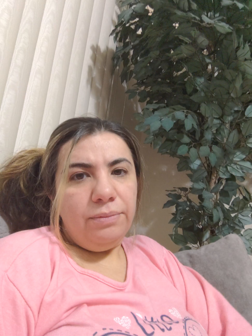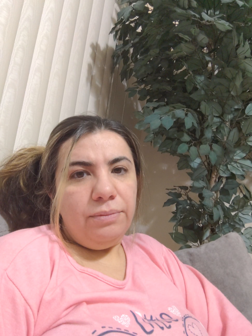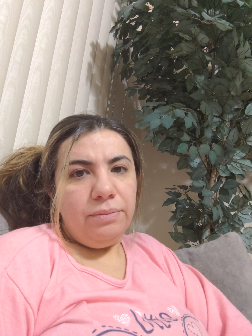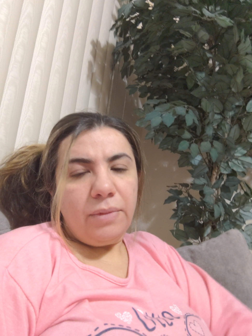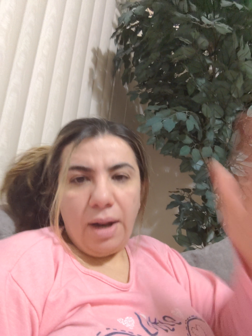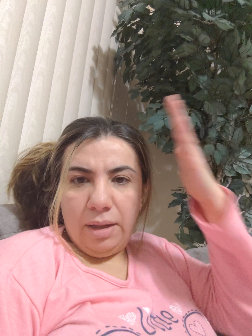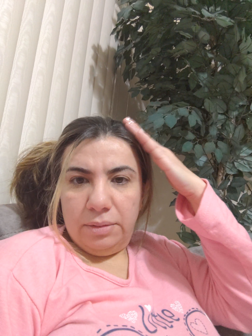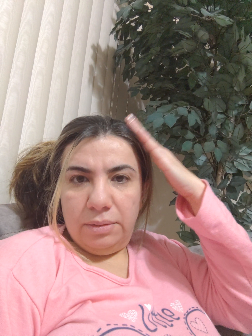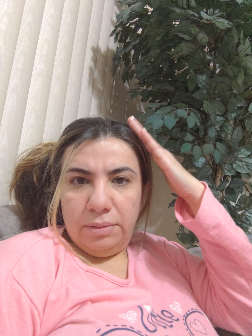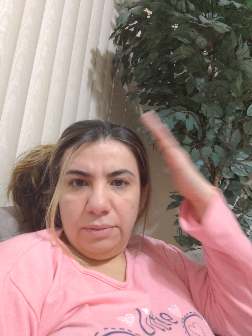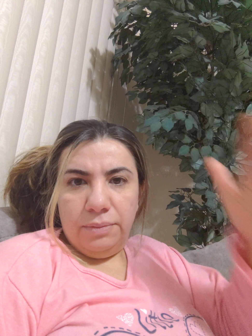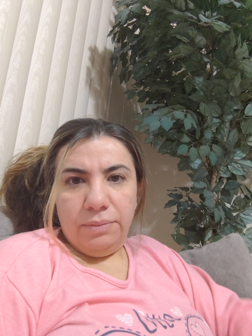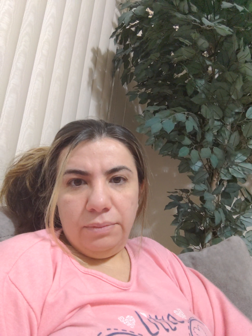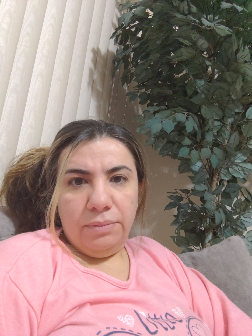hat